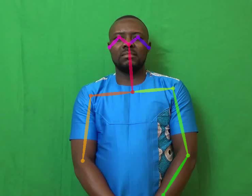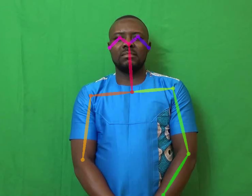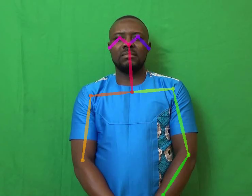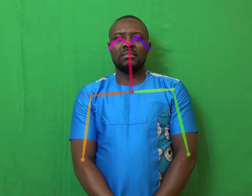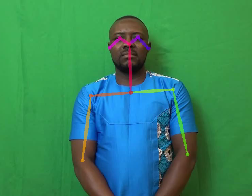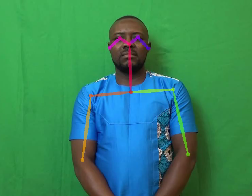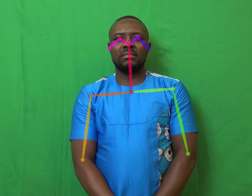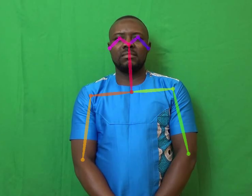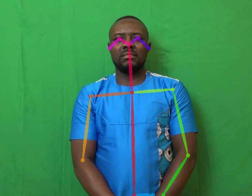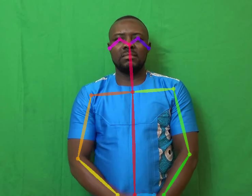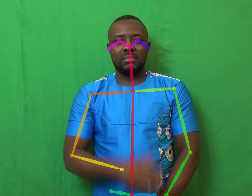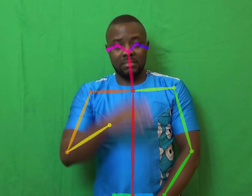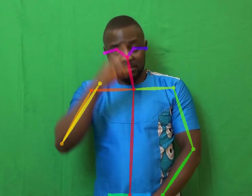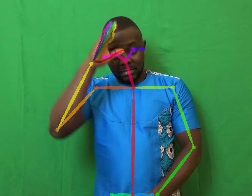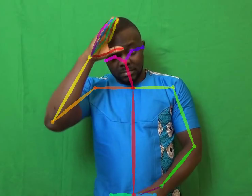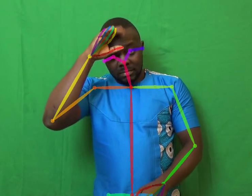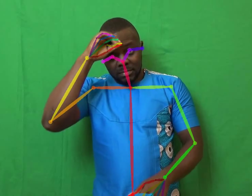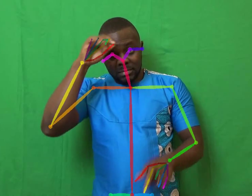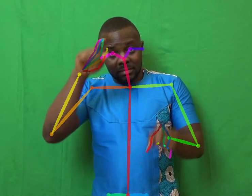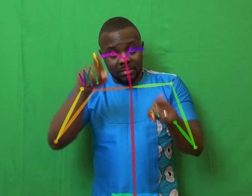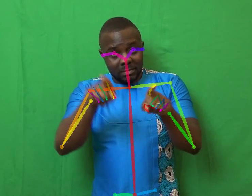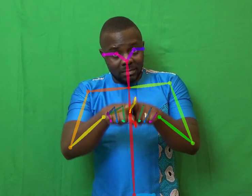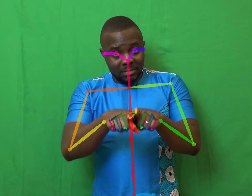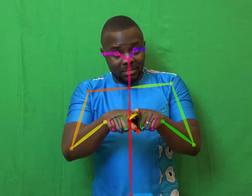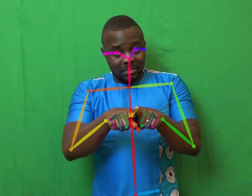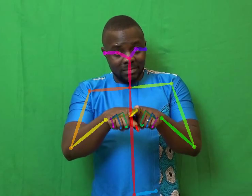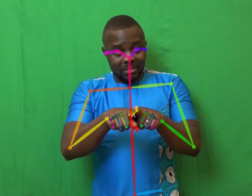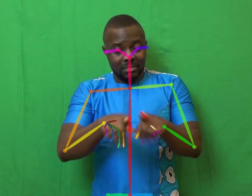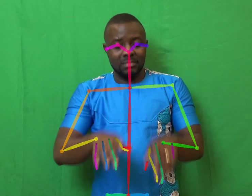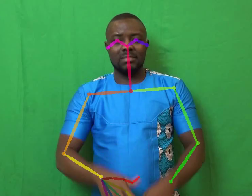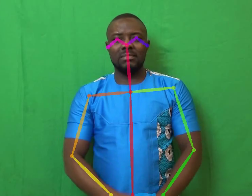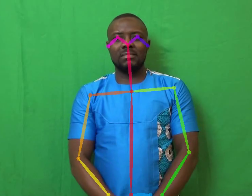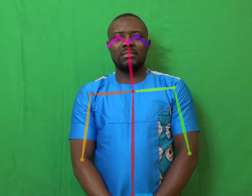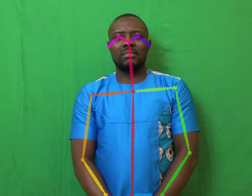brother